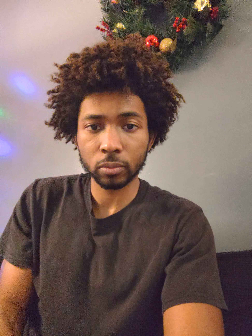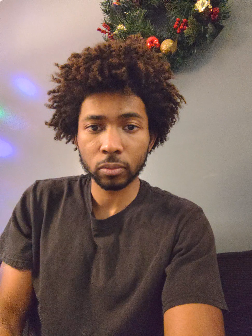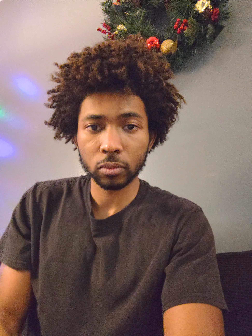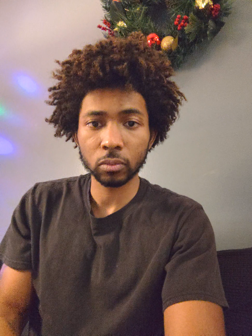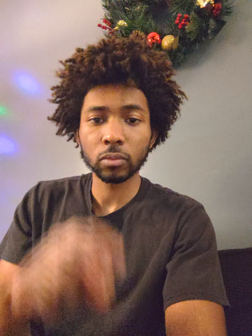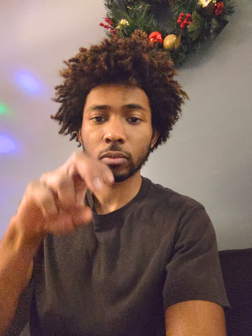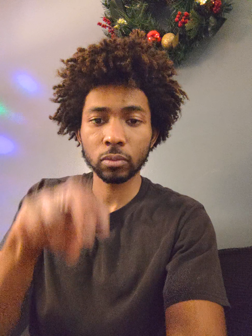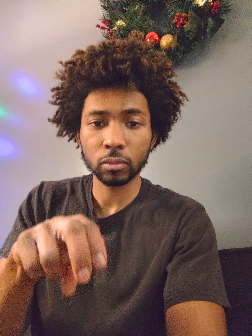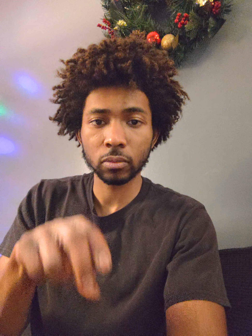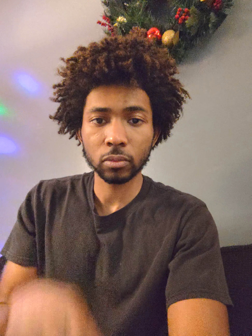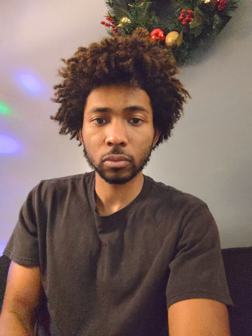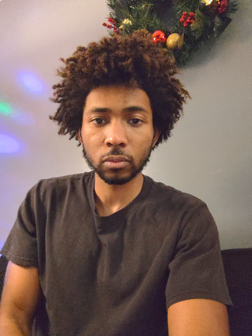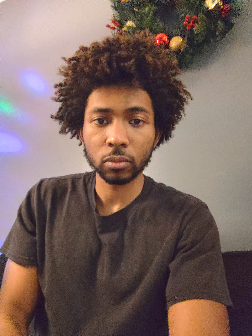chair